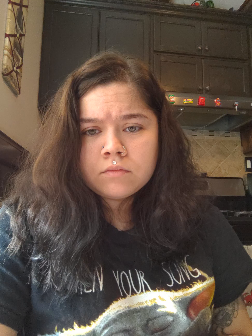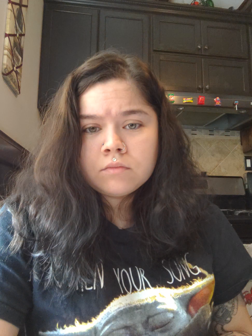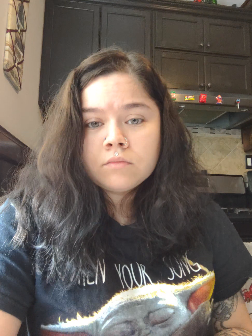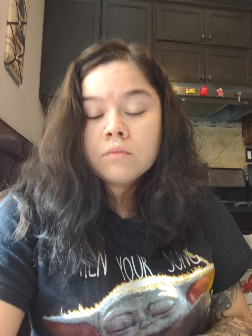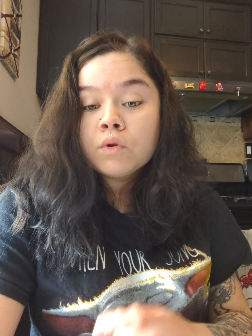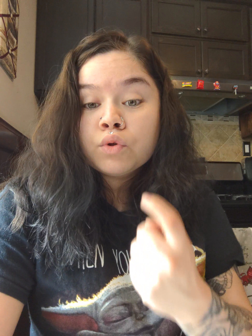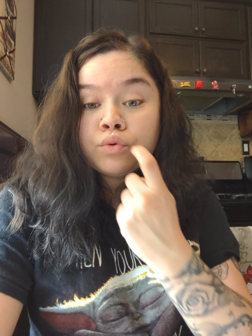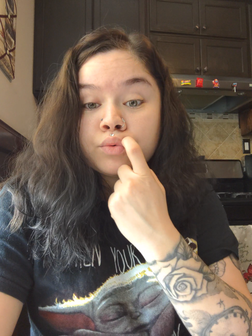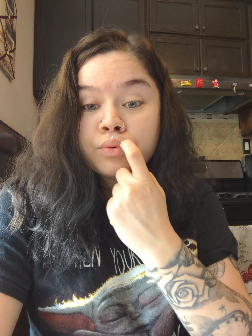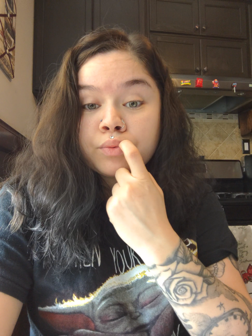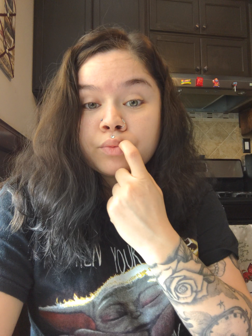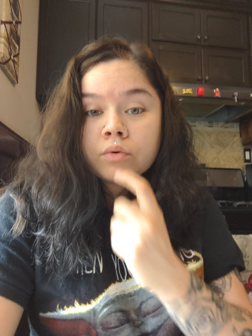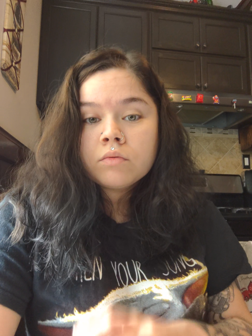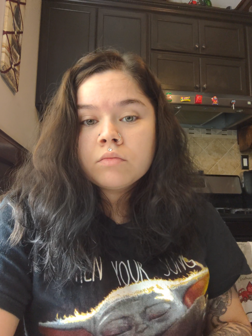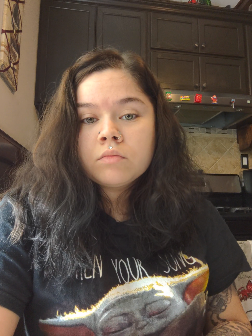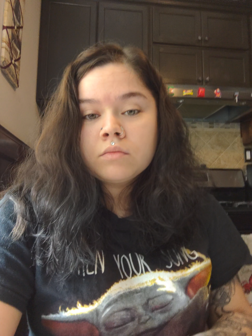tooth